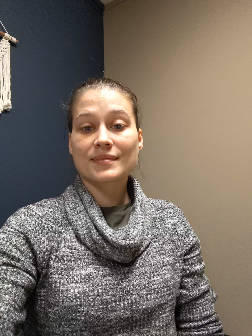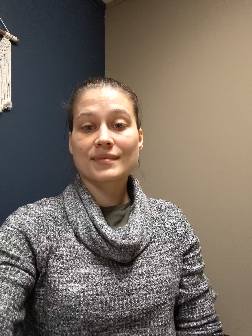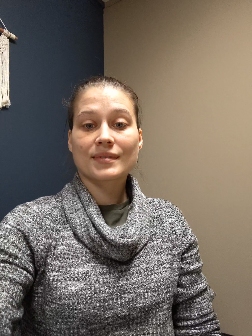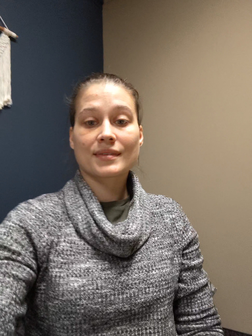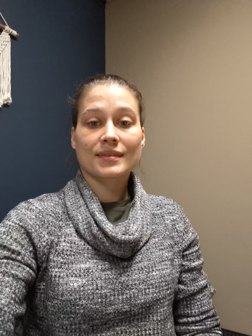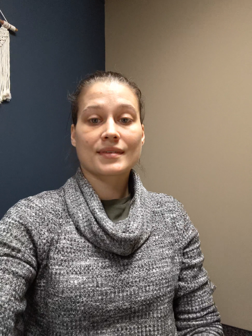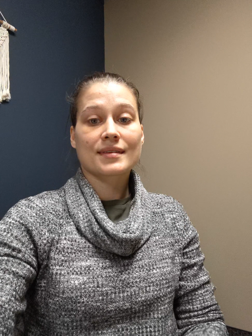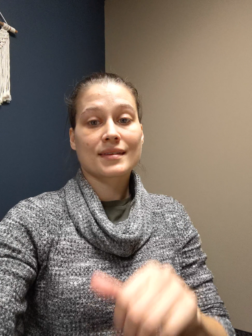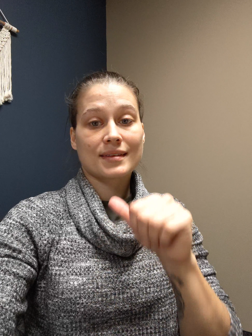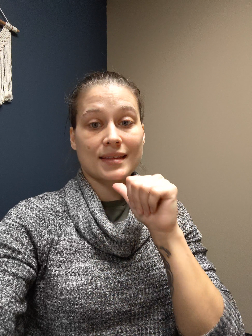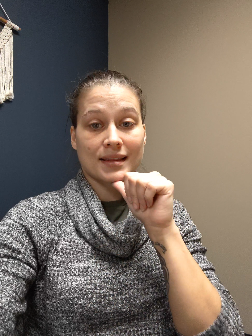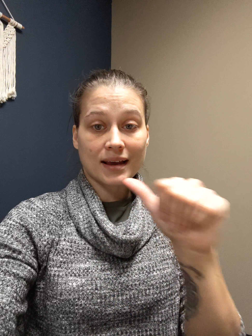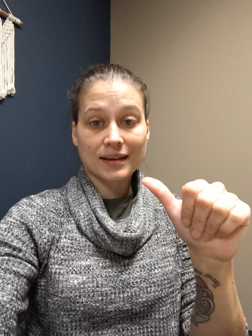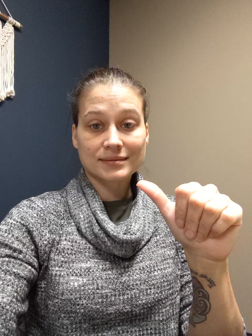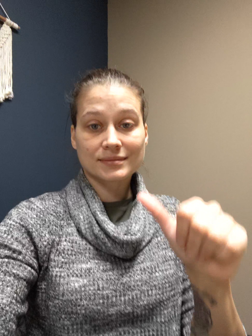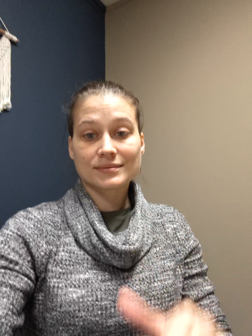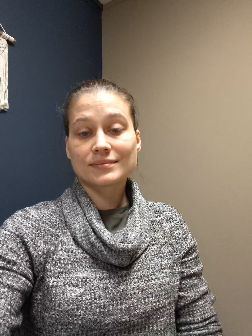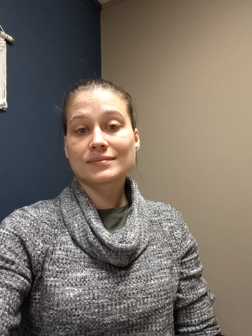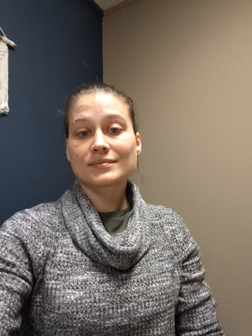not